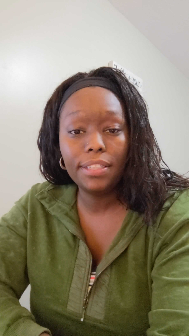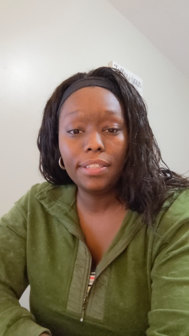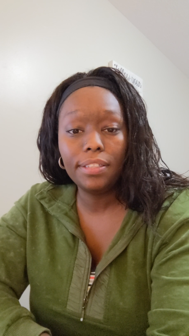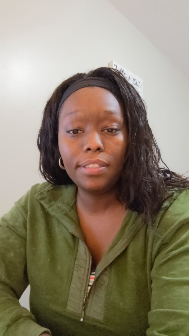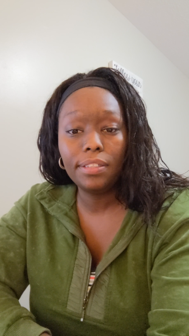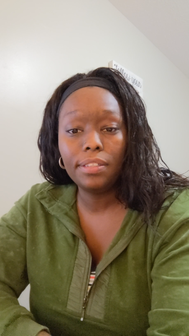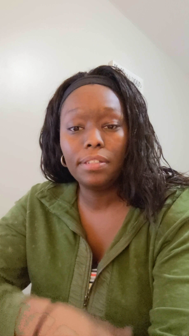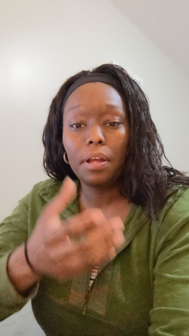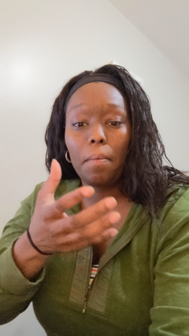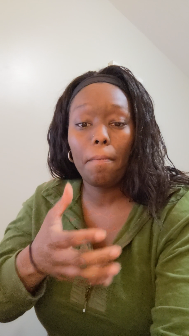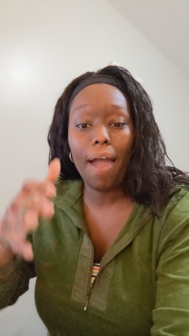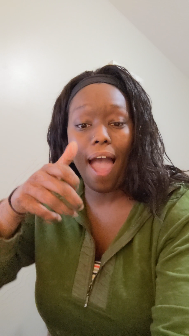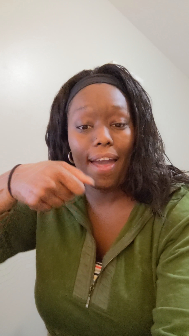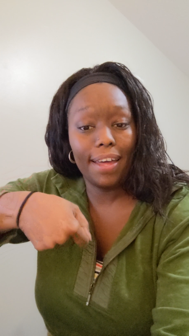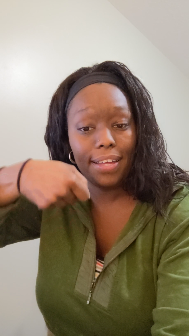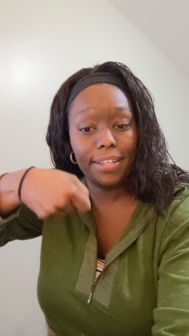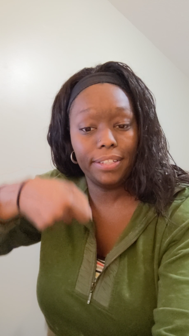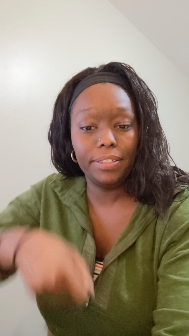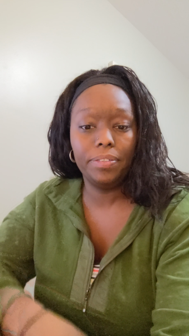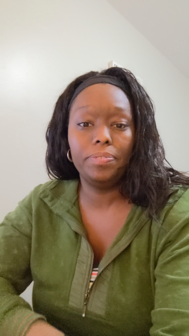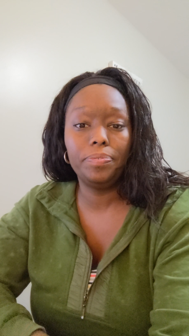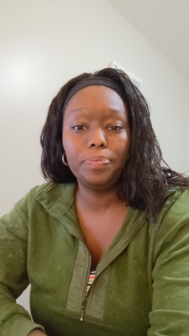bucket